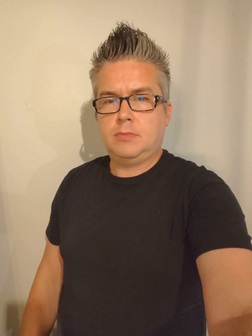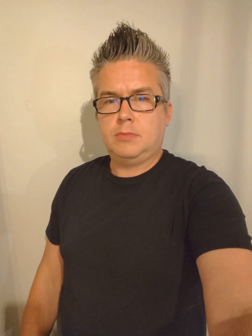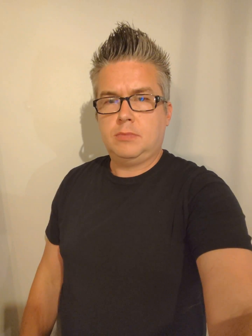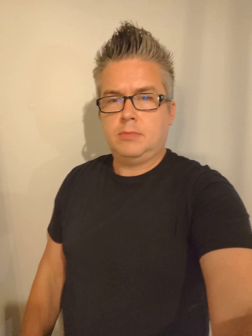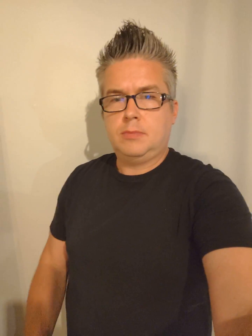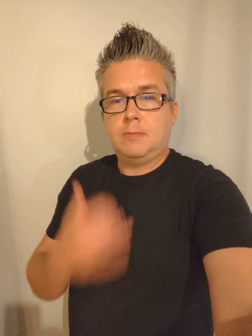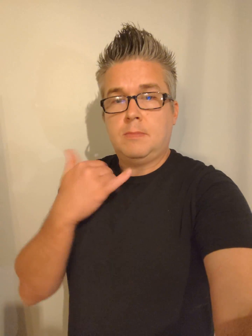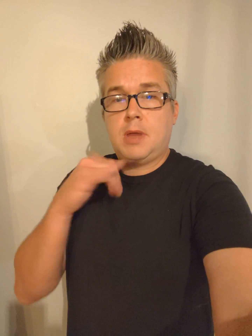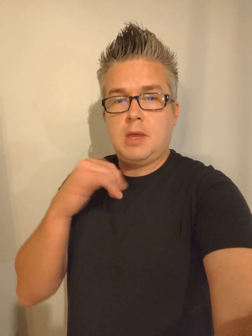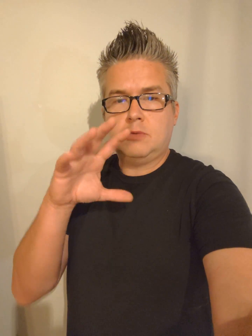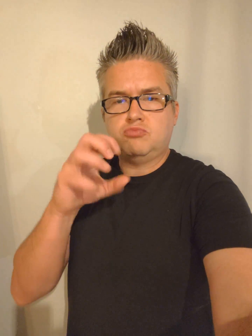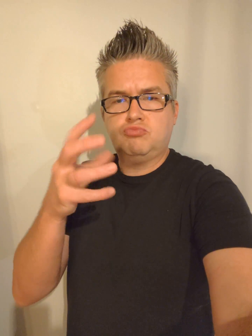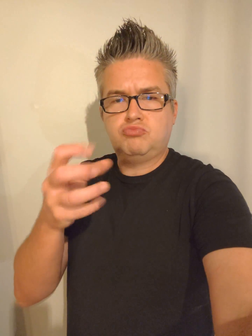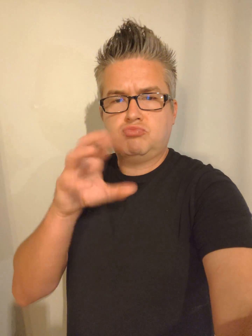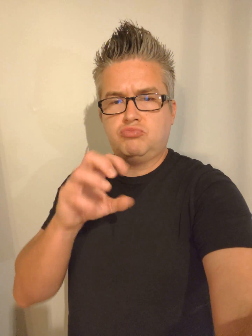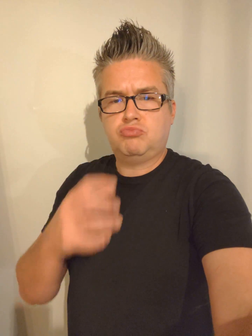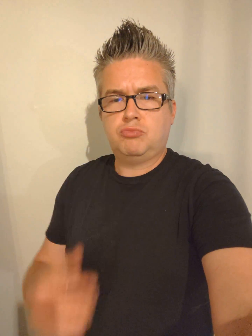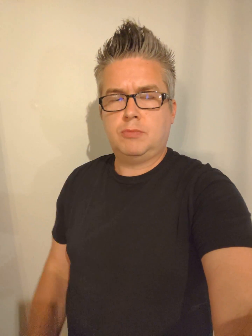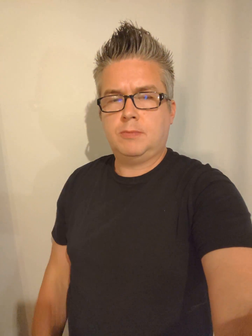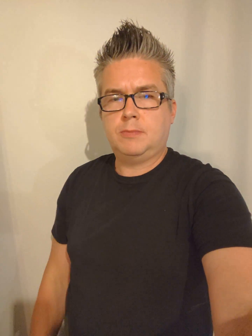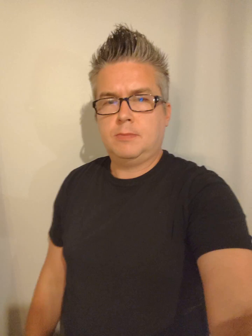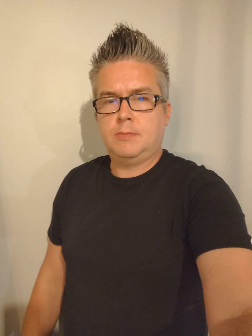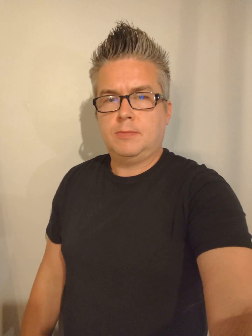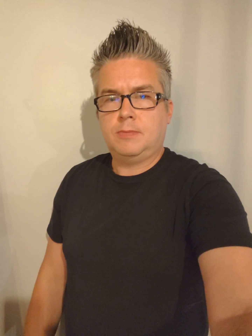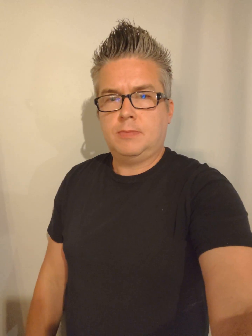play dough